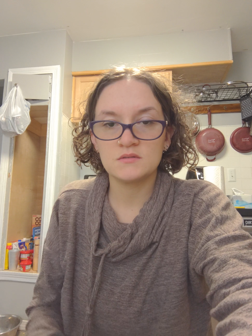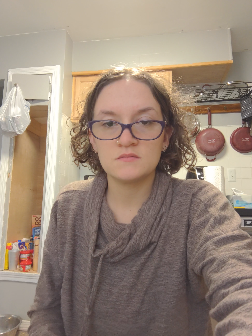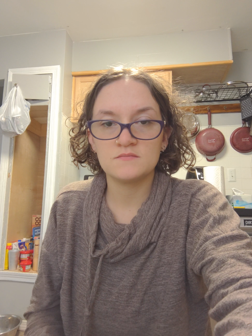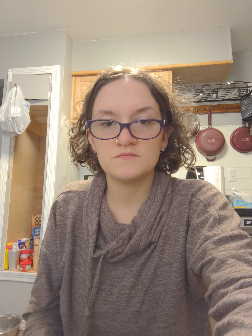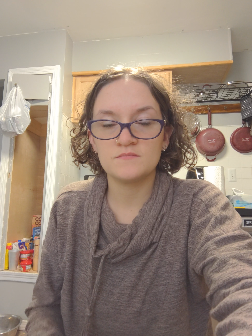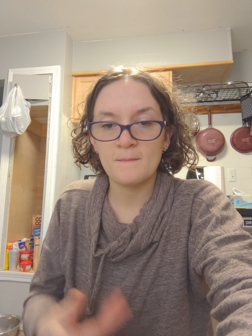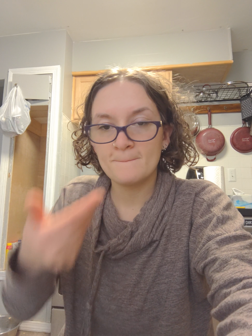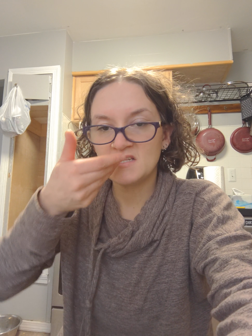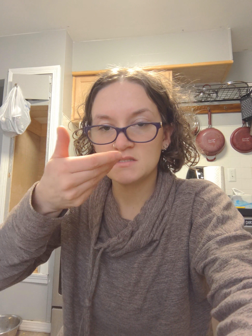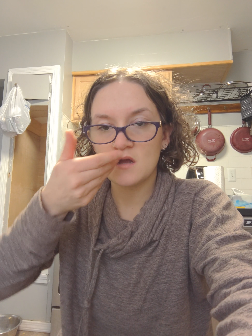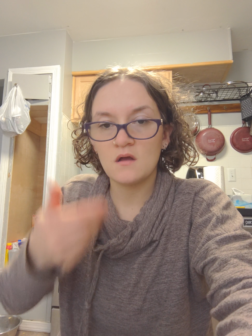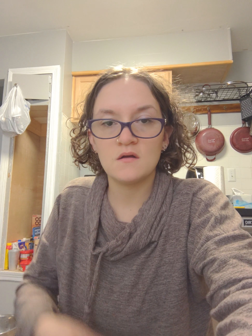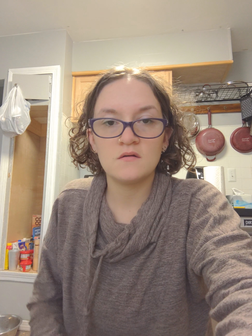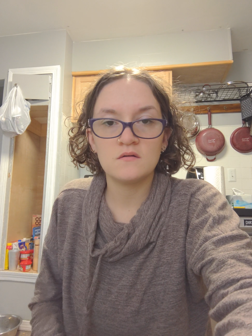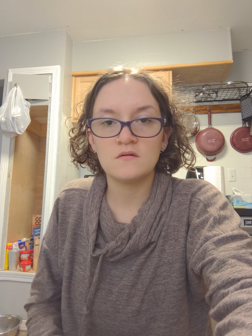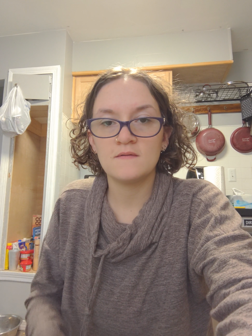pizza